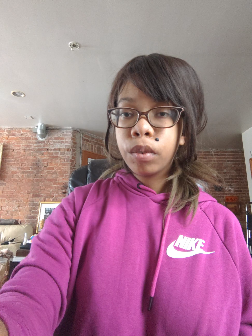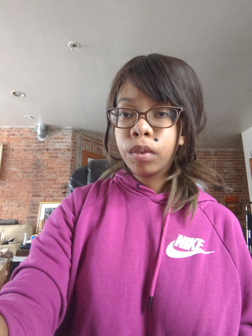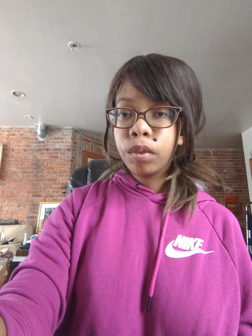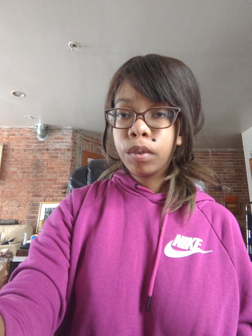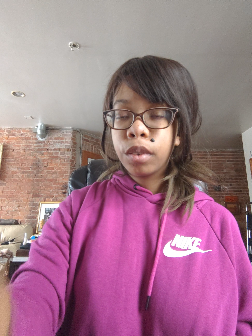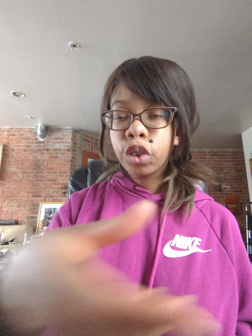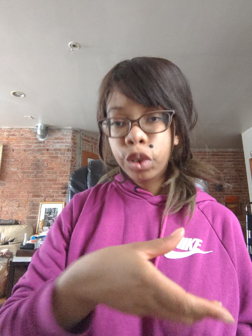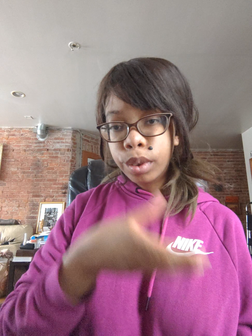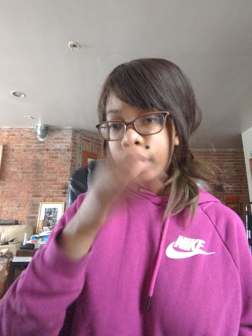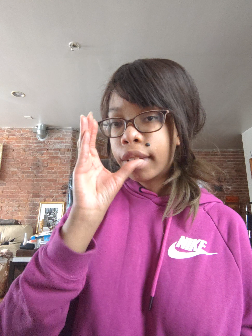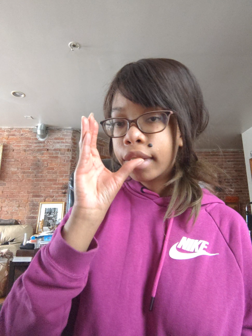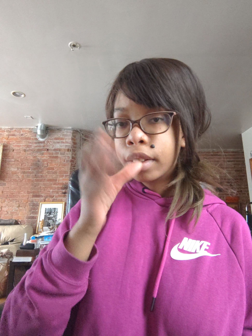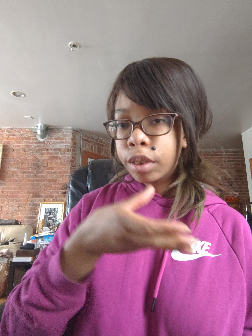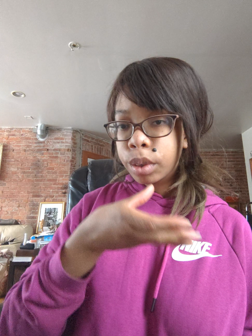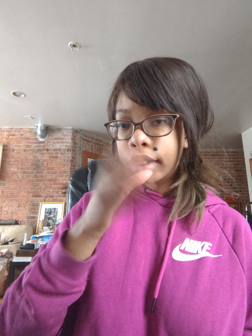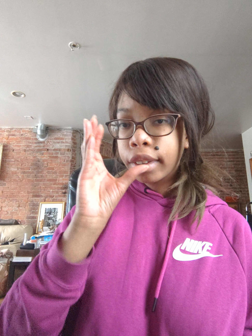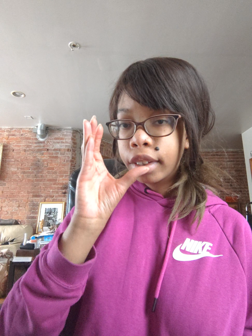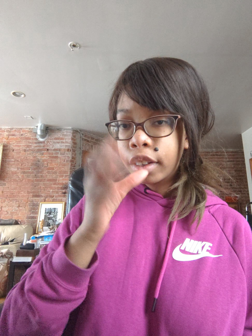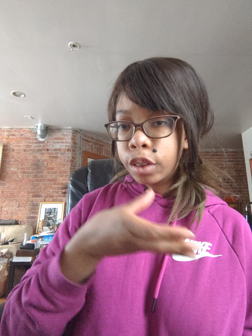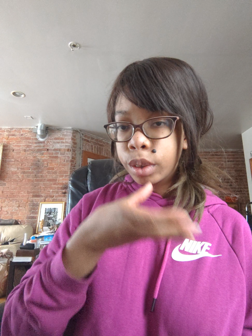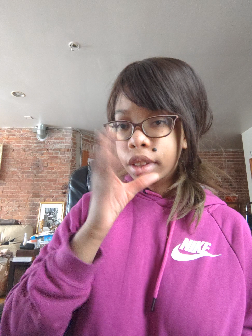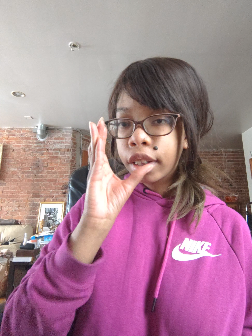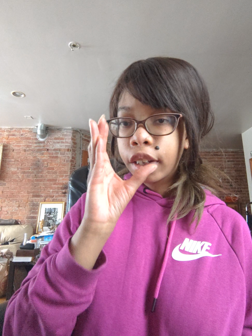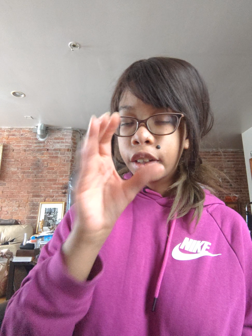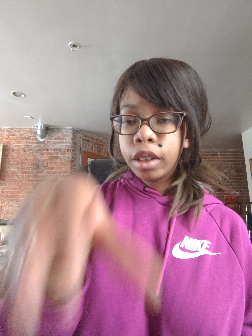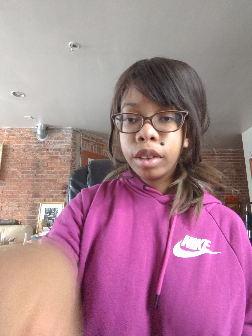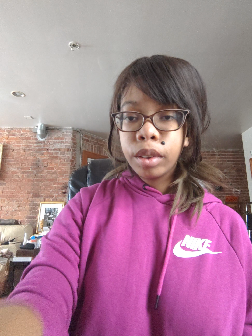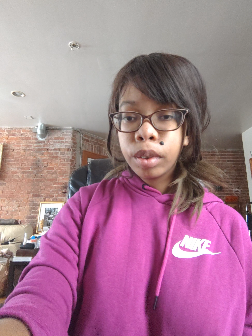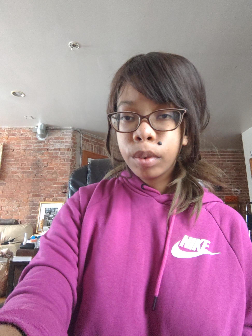drink